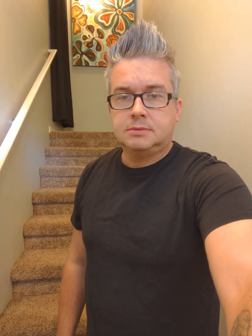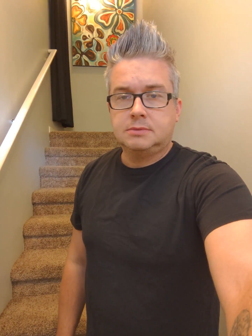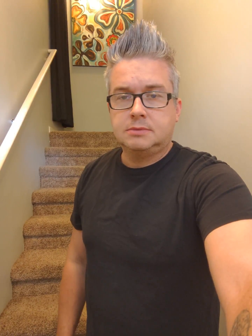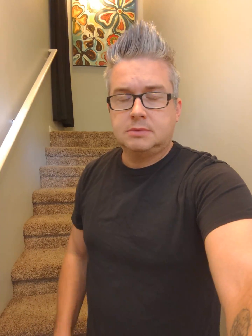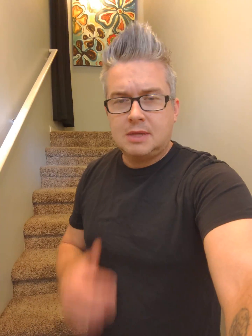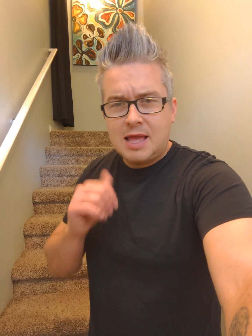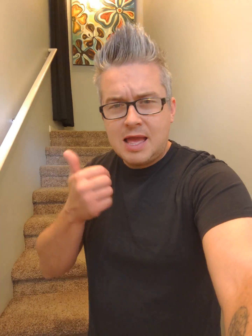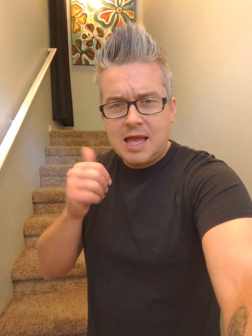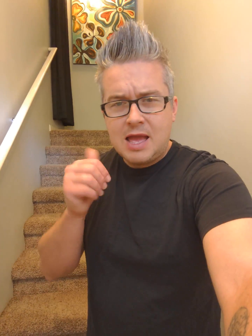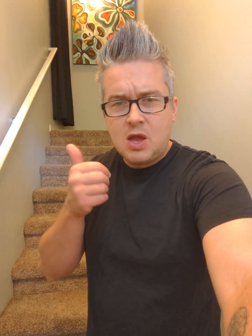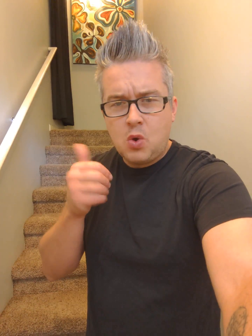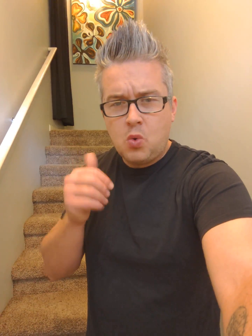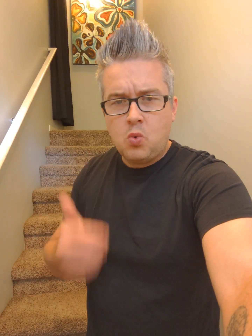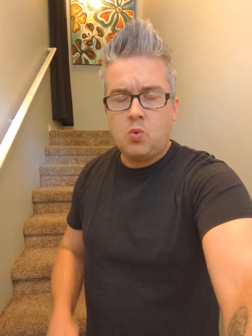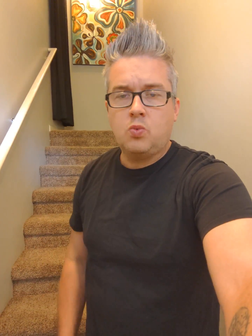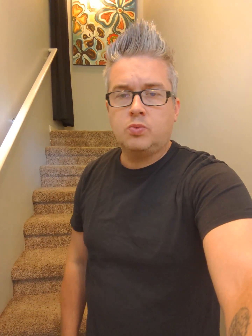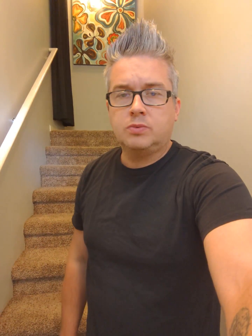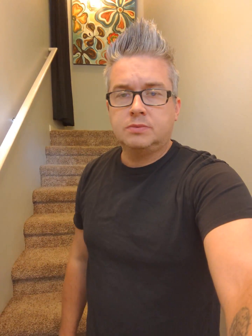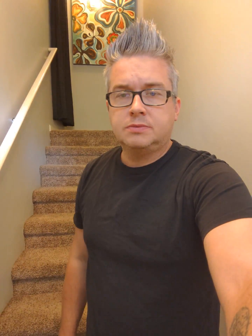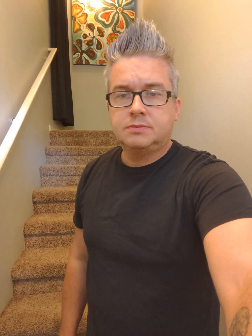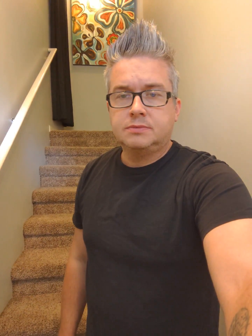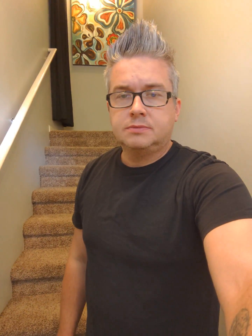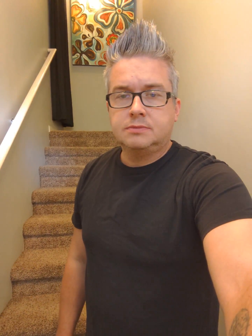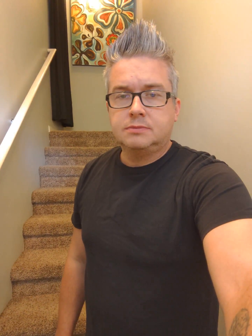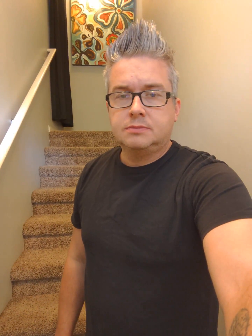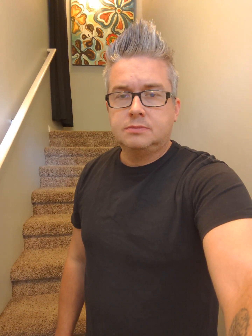how